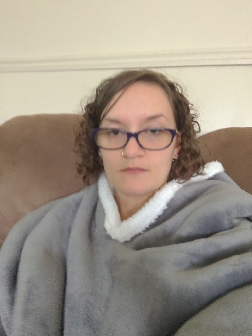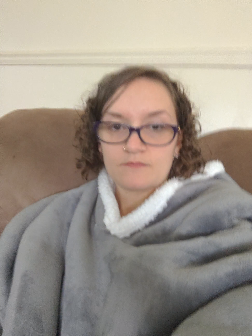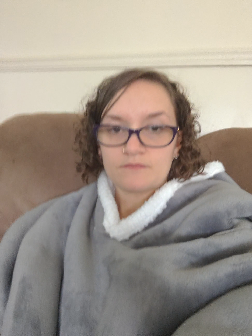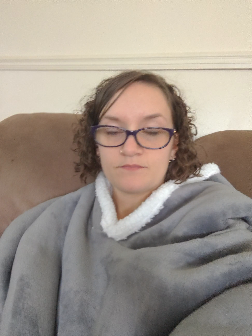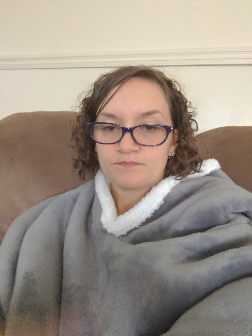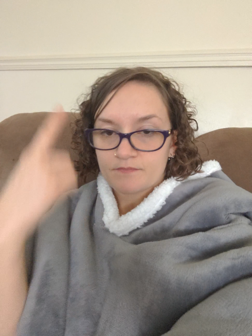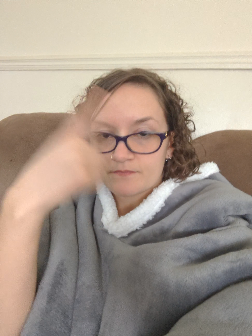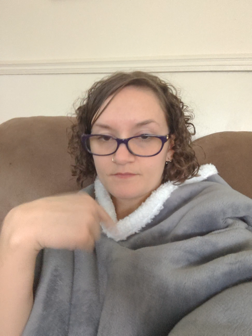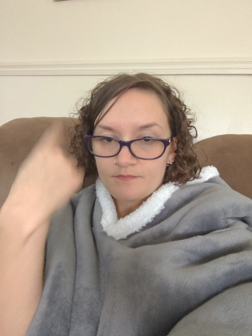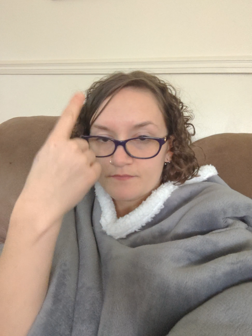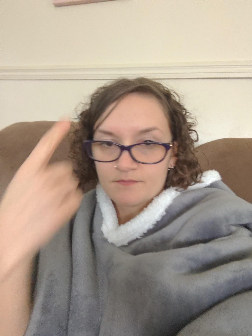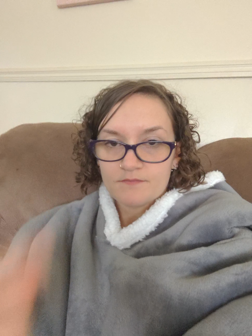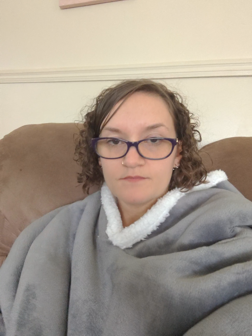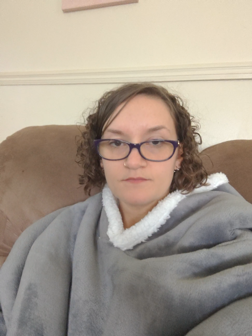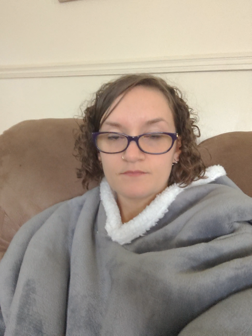face